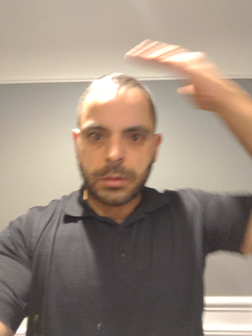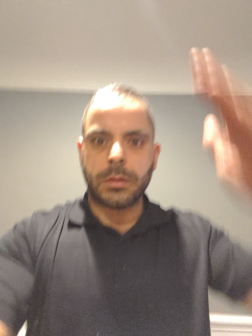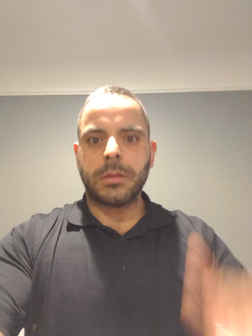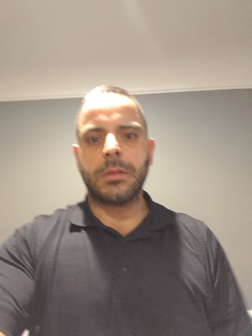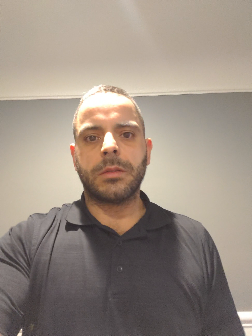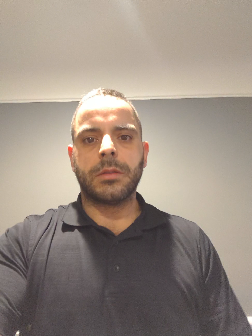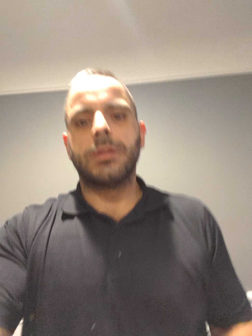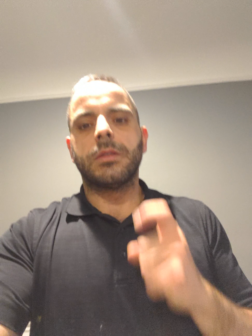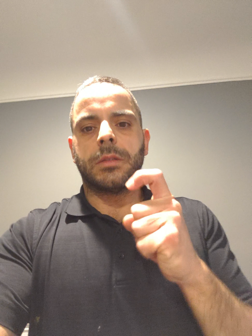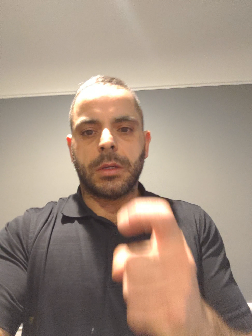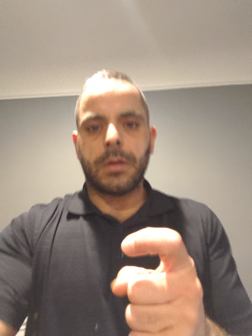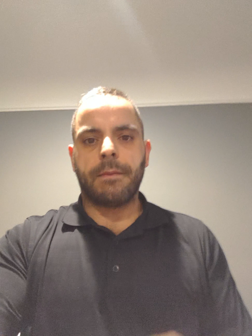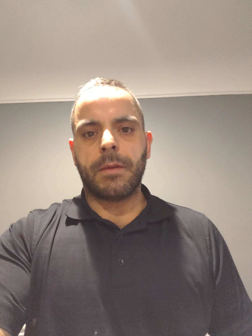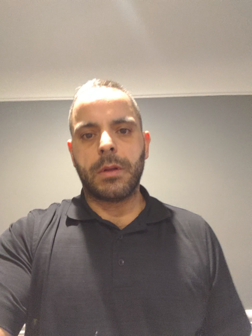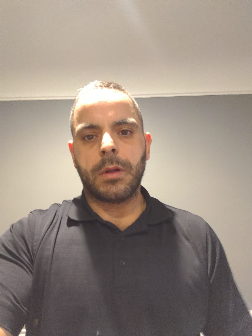gift